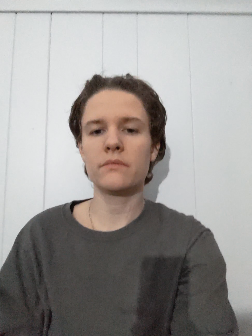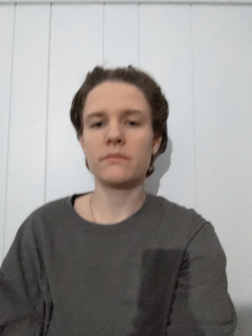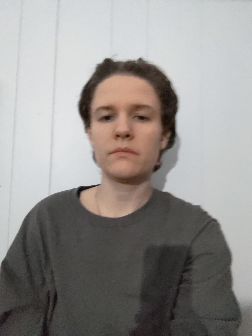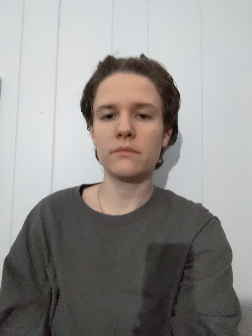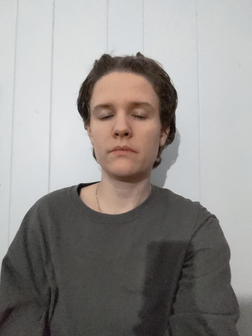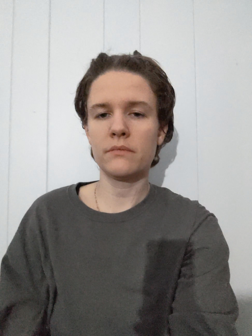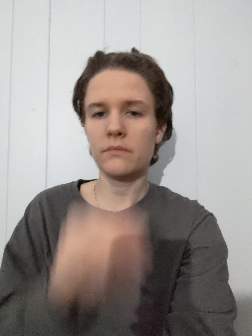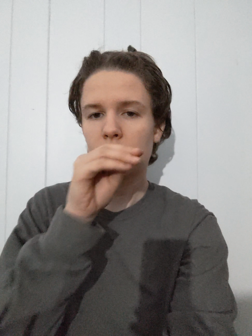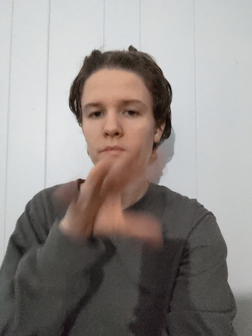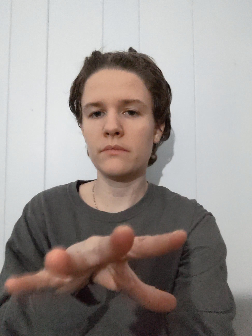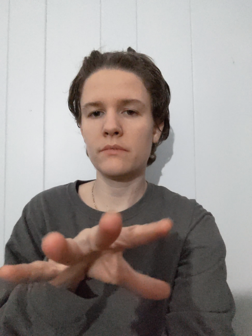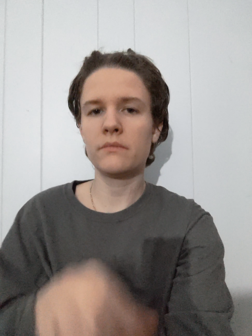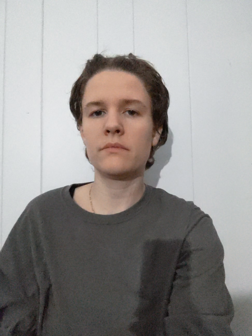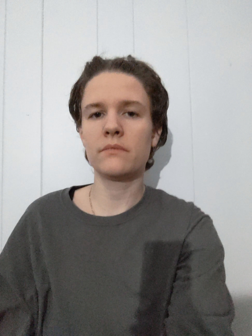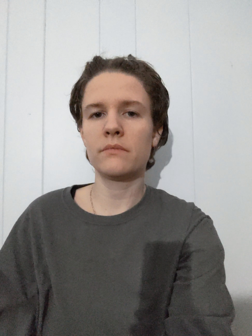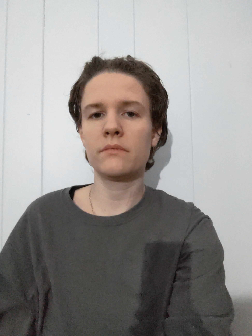blow